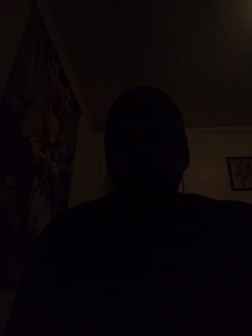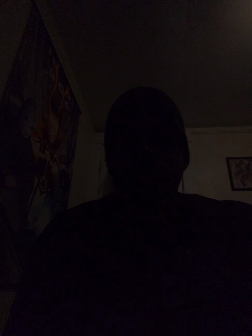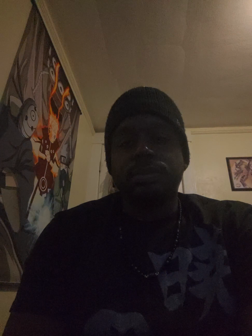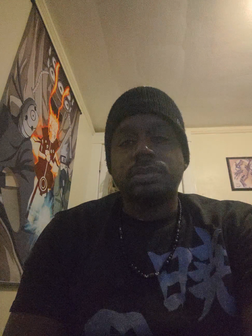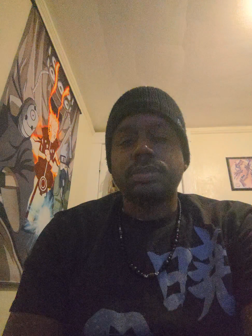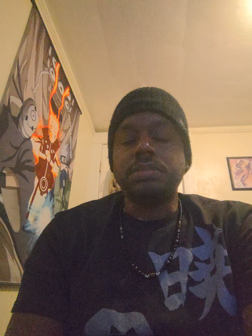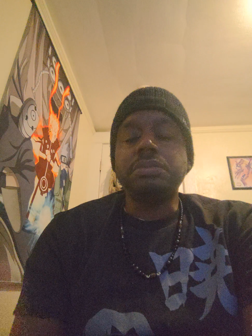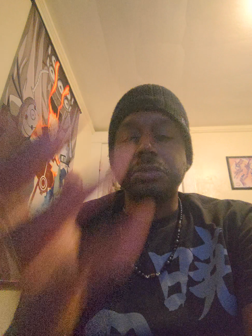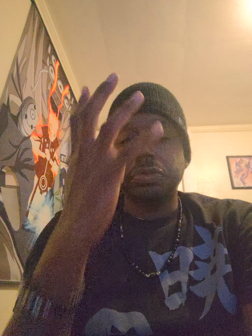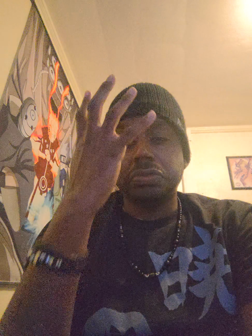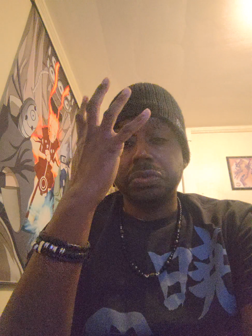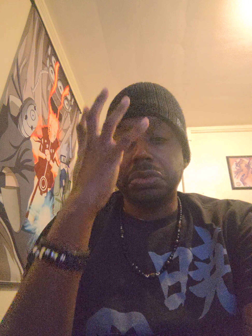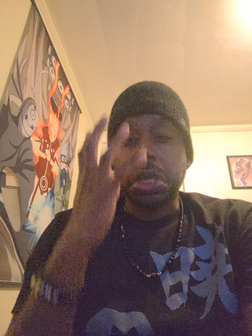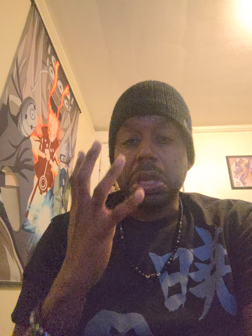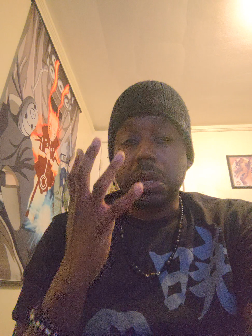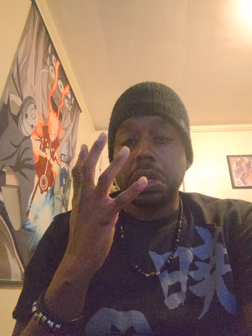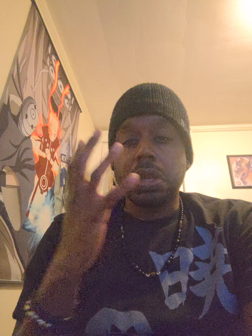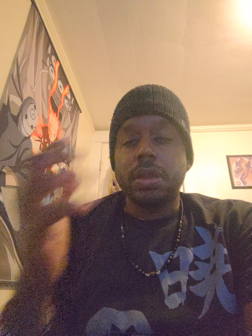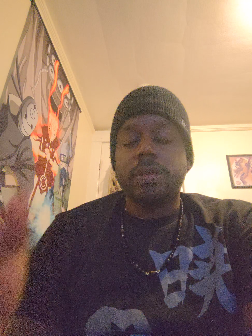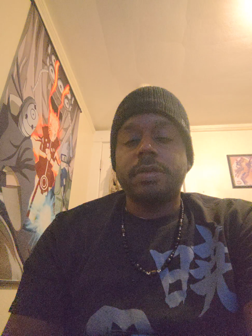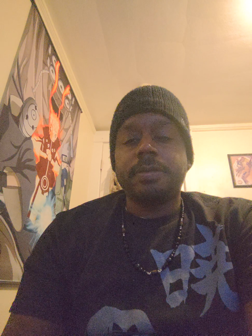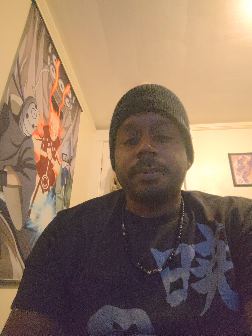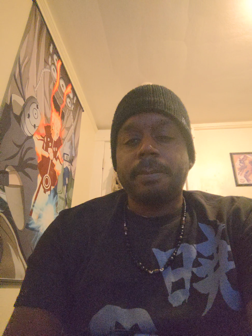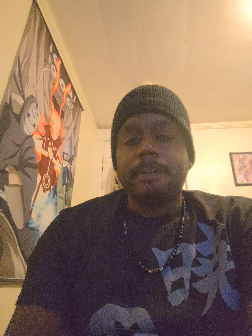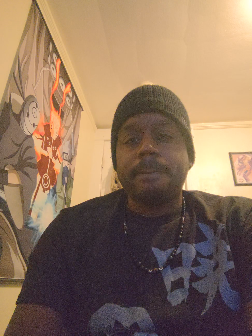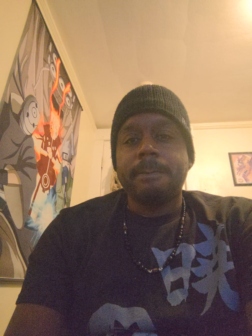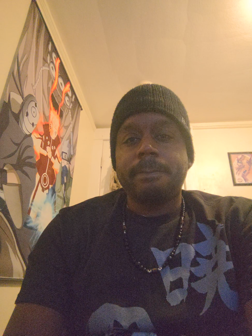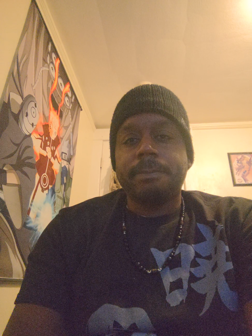sad